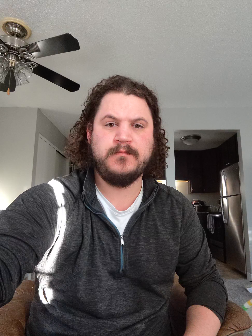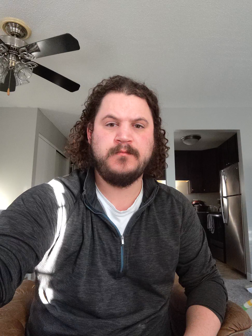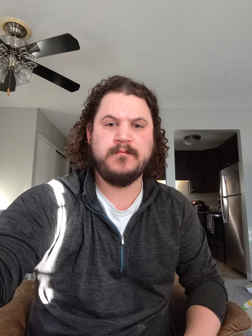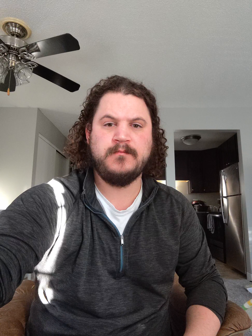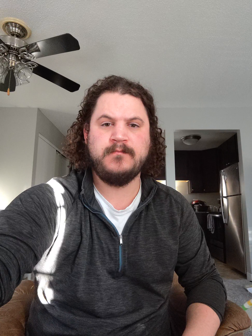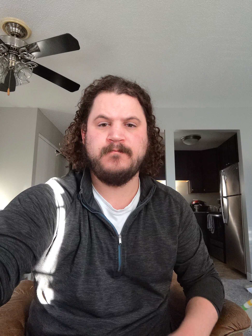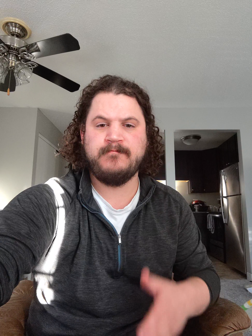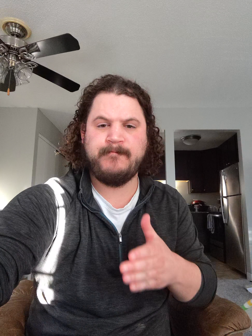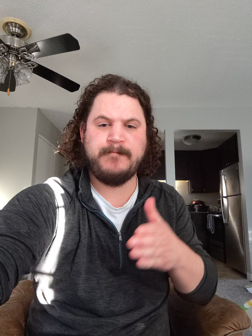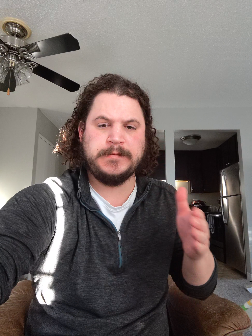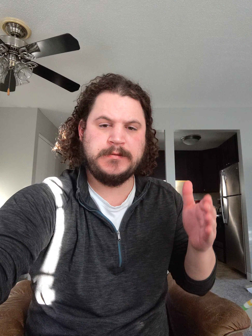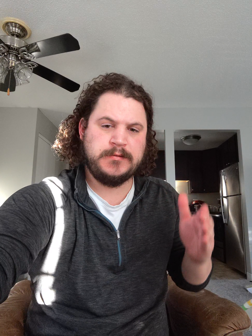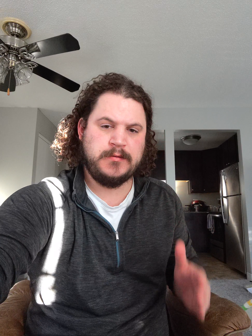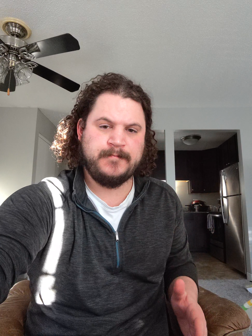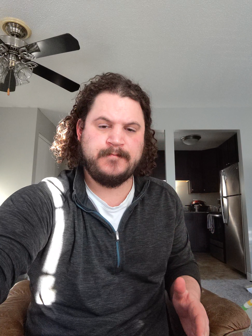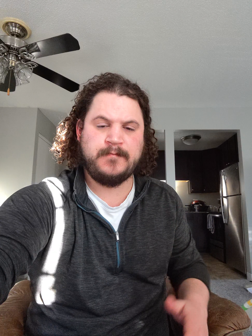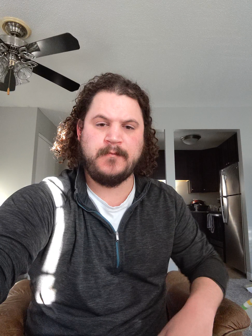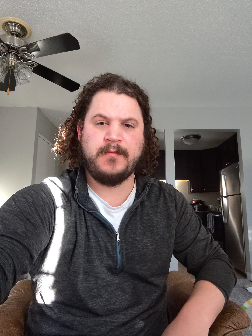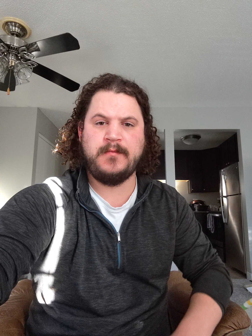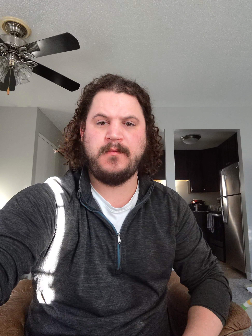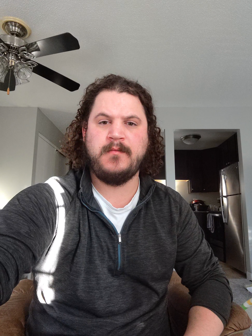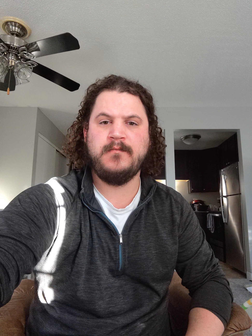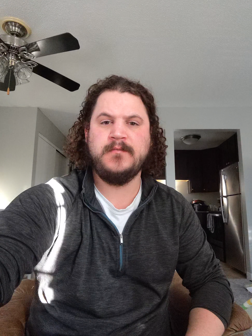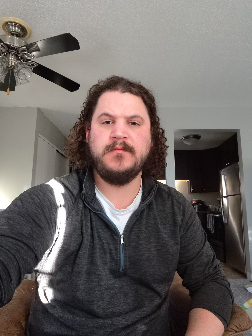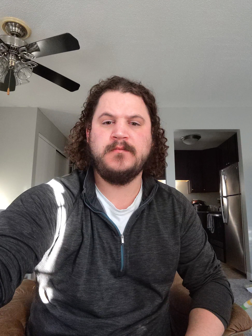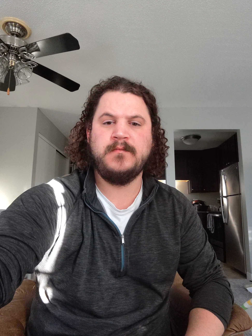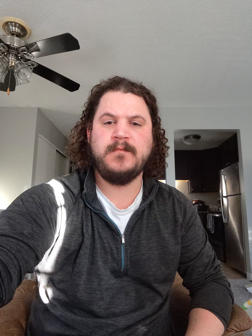beside